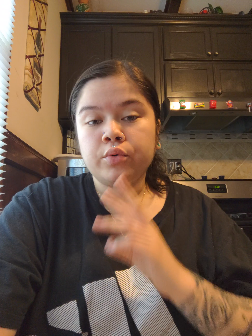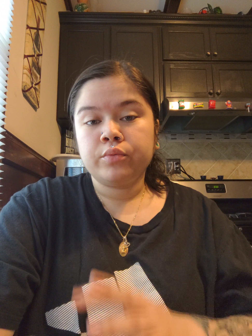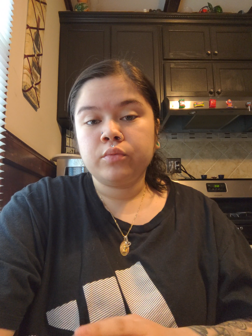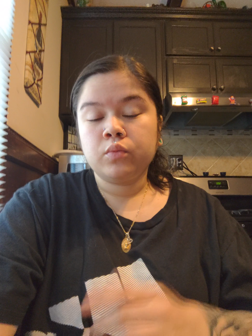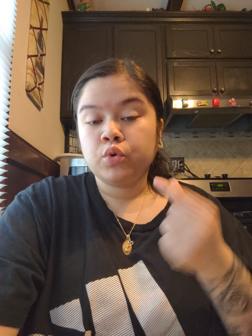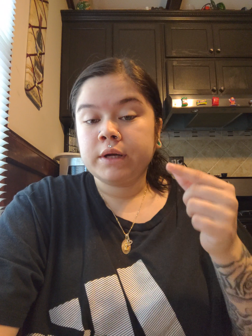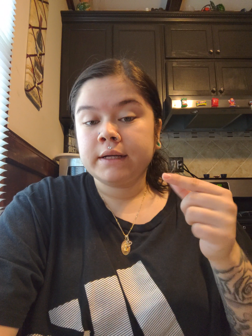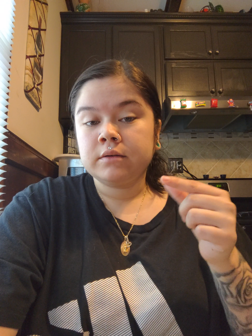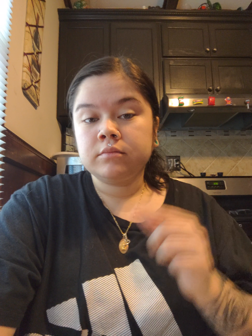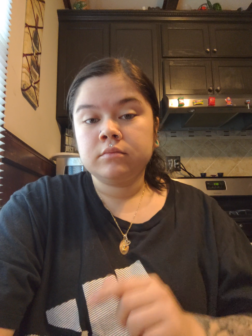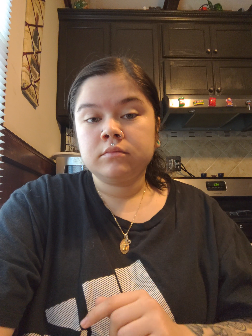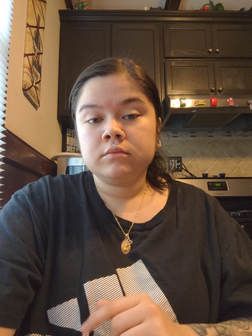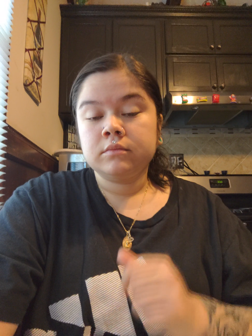green